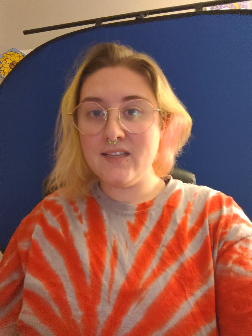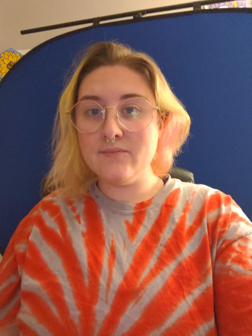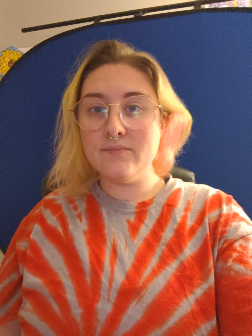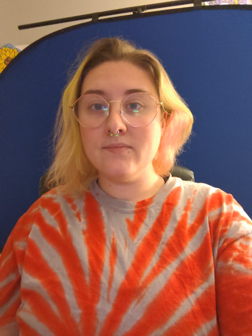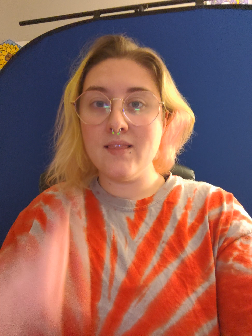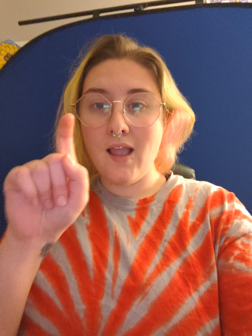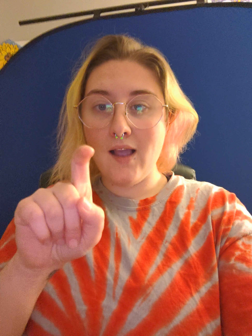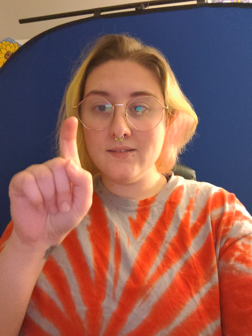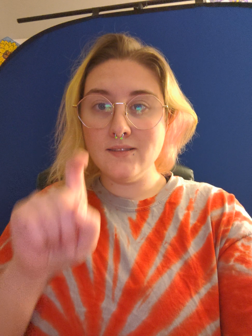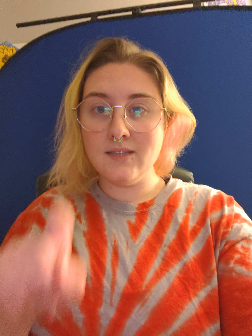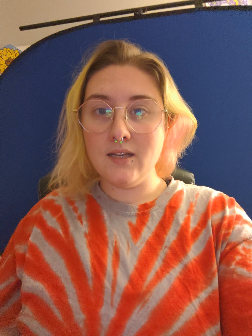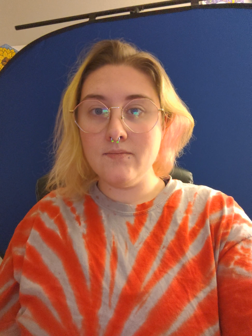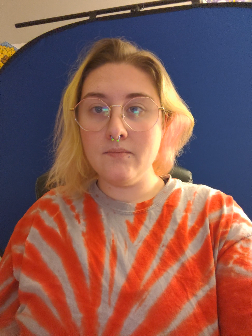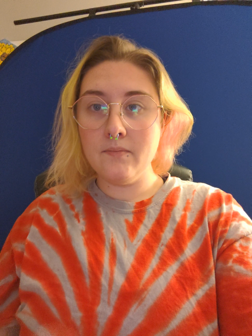closet